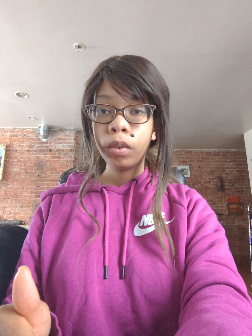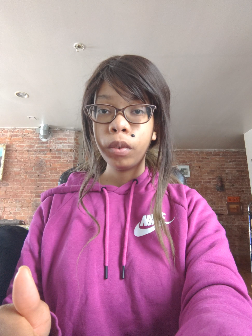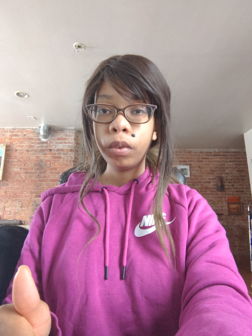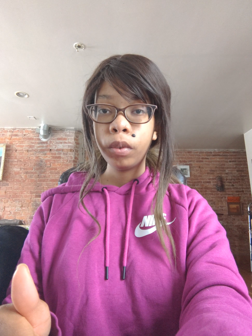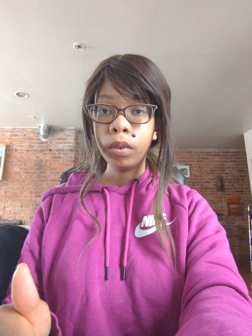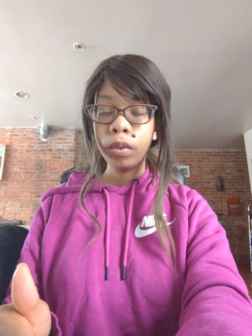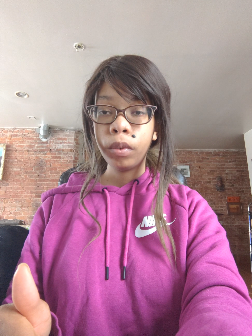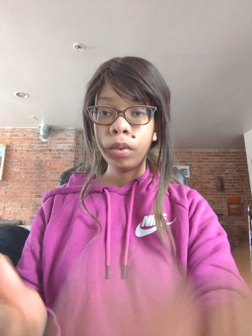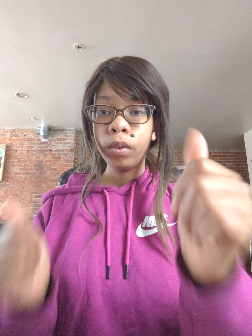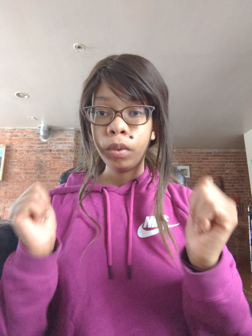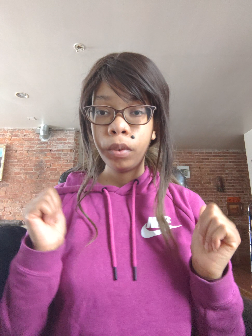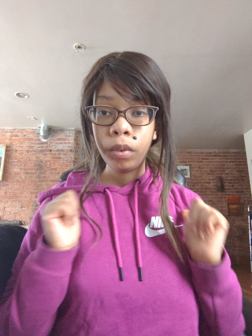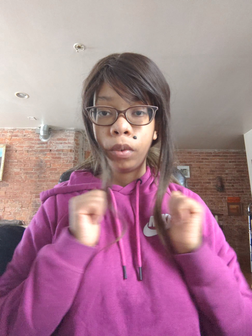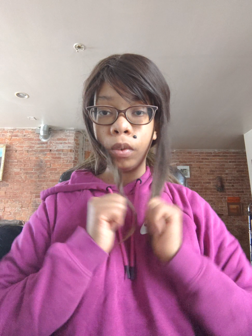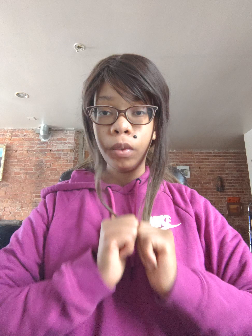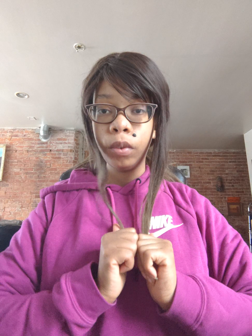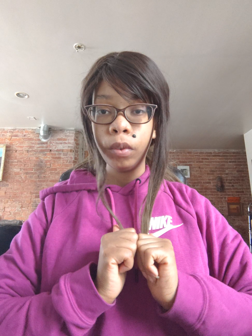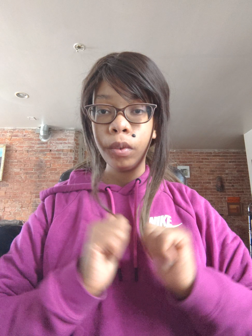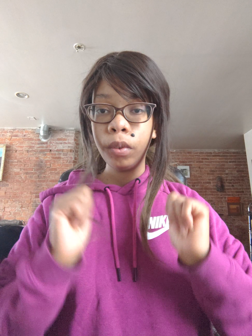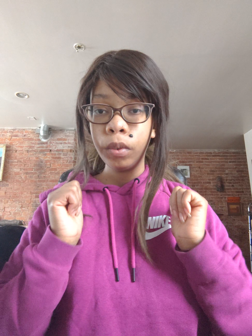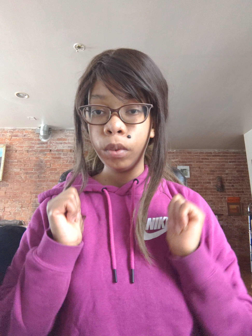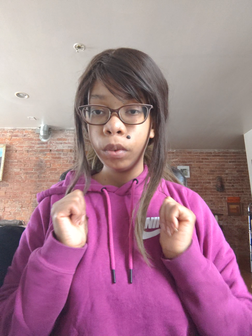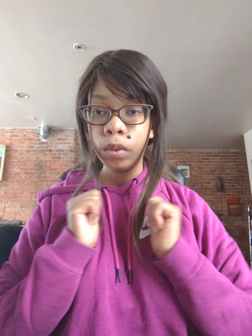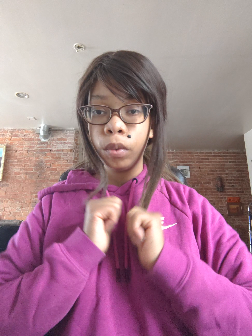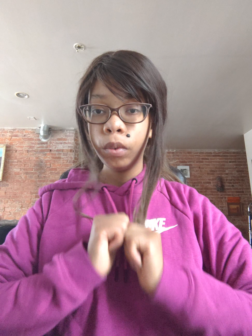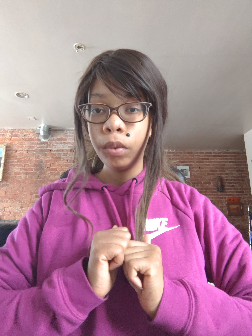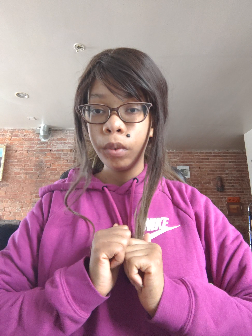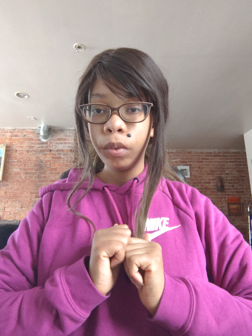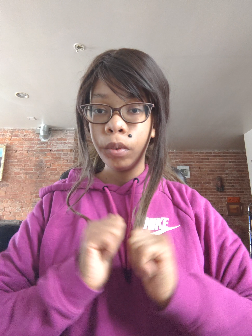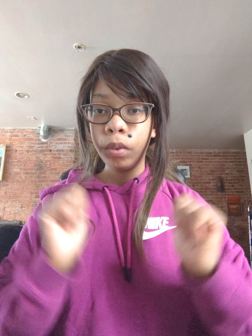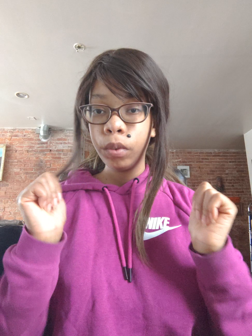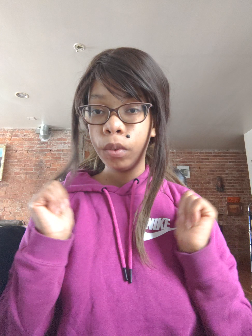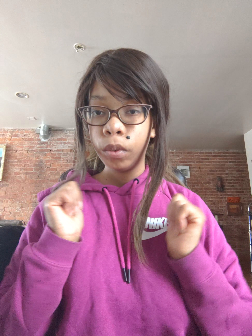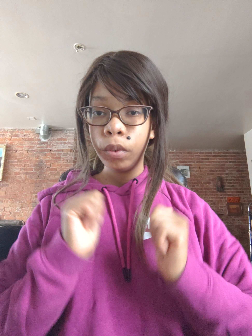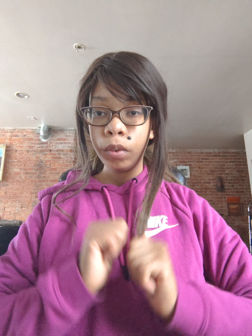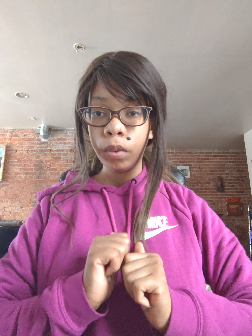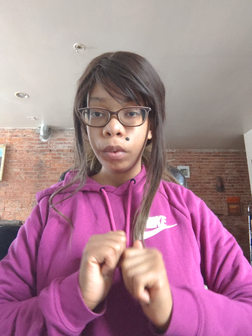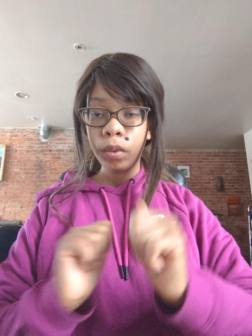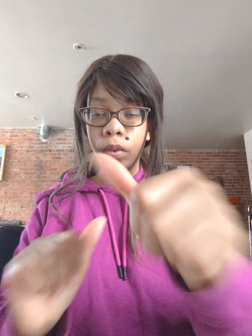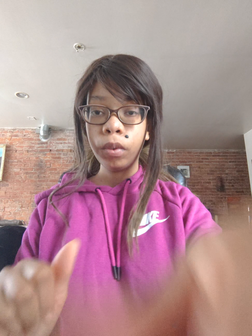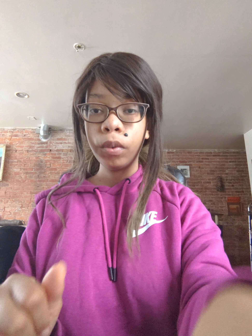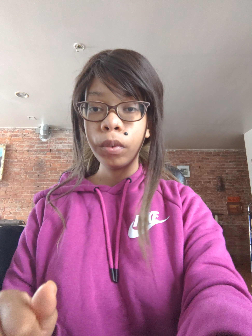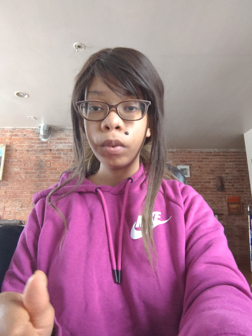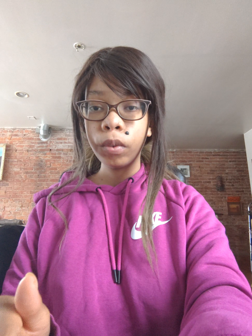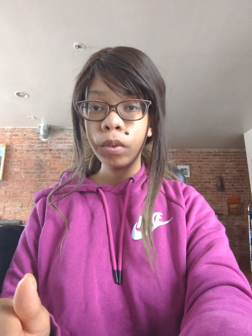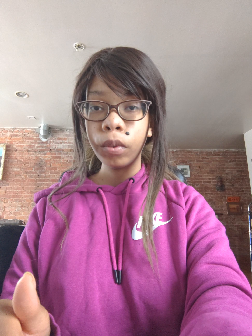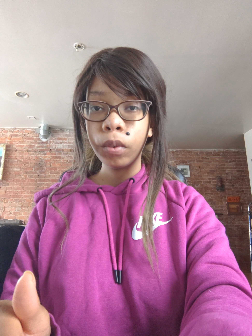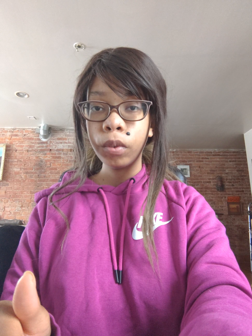jacket